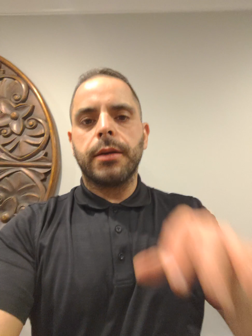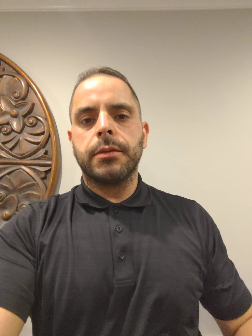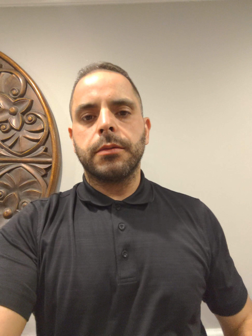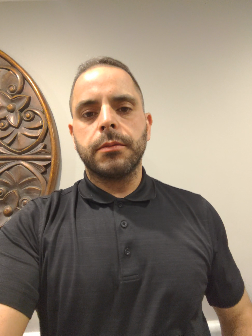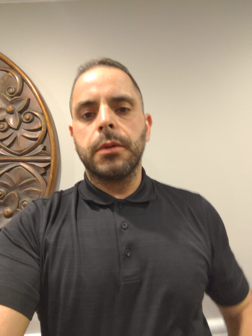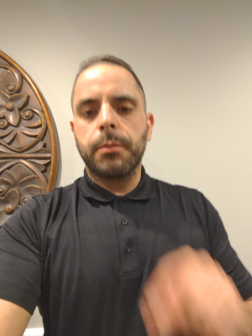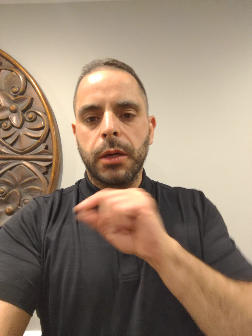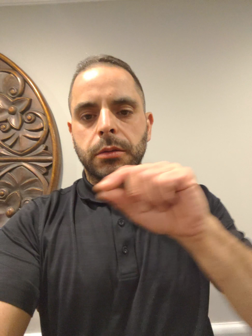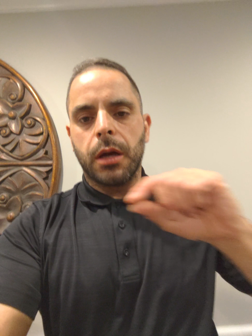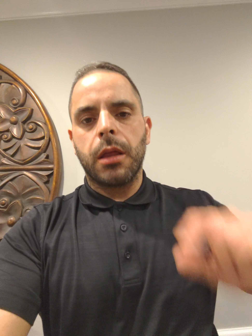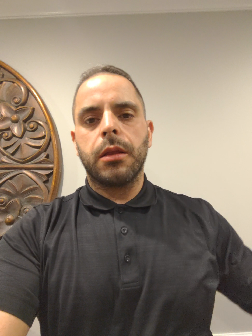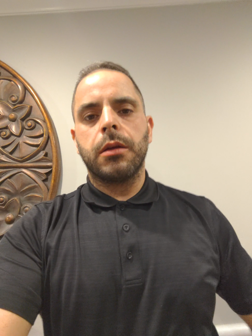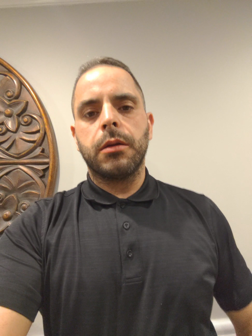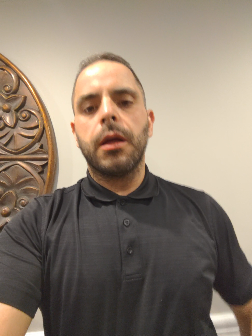pencil